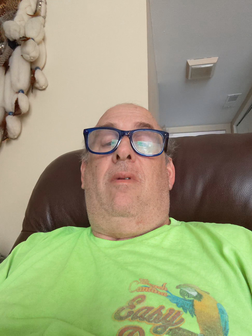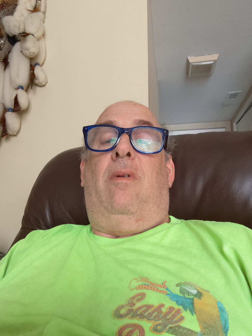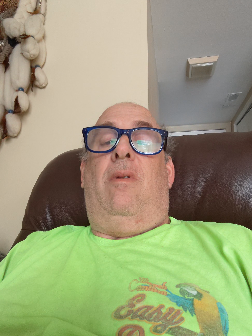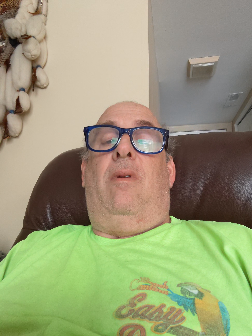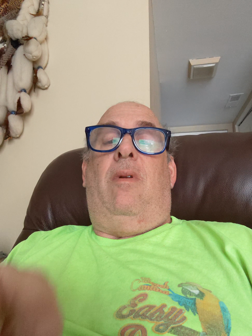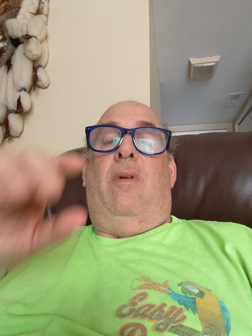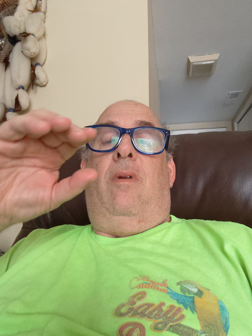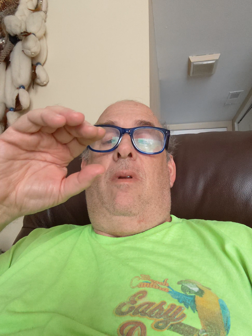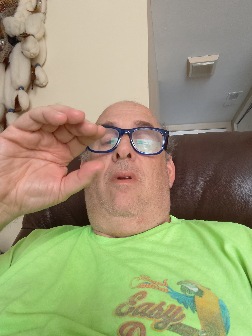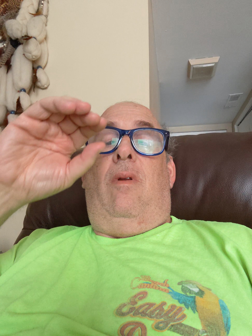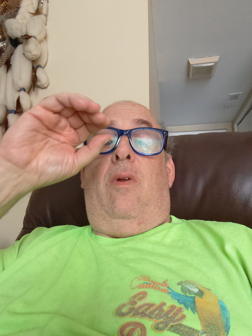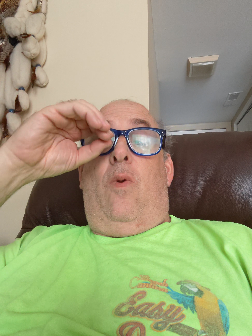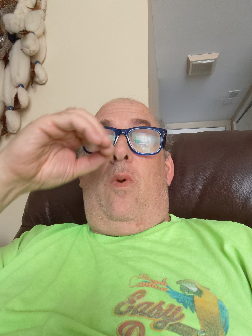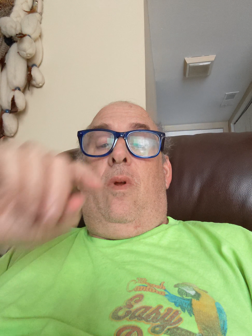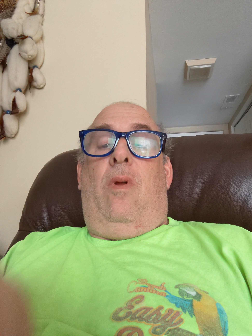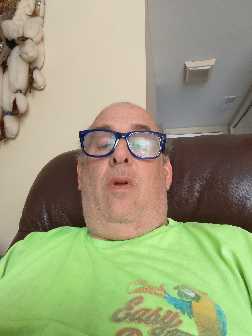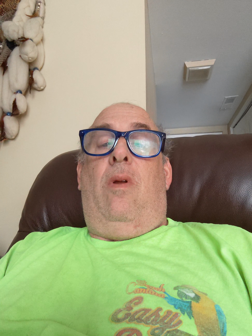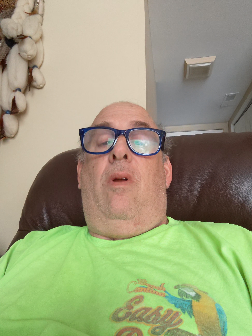owl